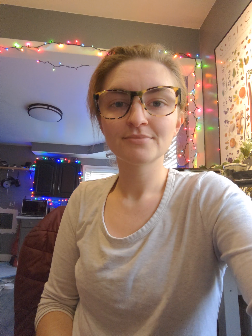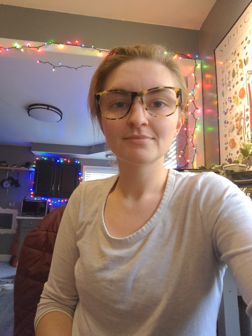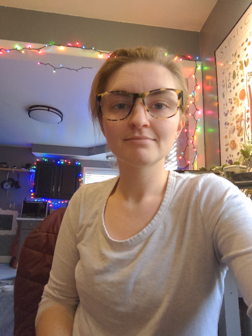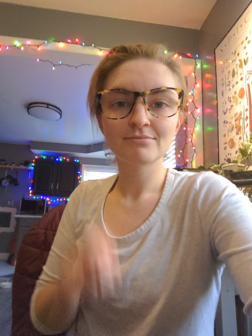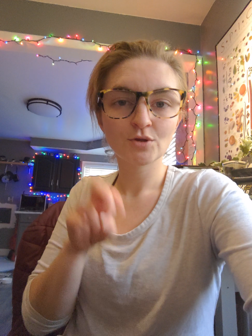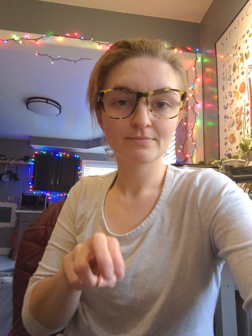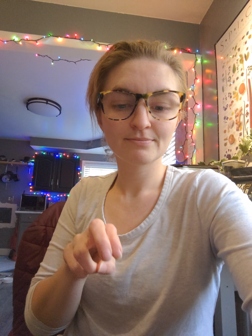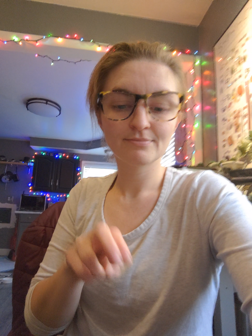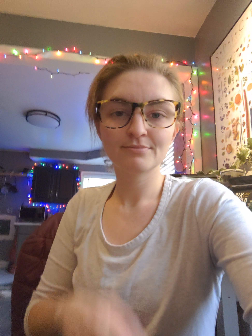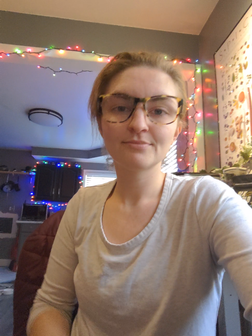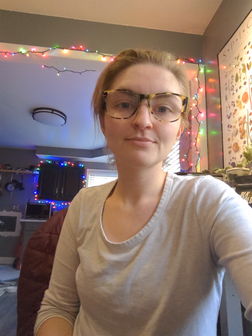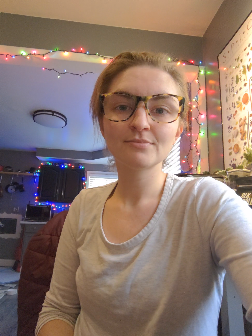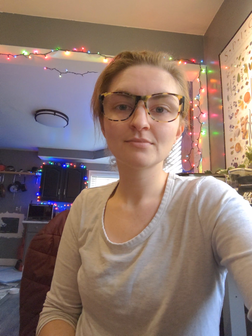chair